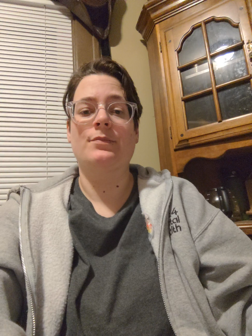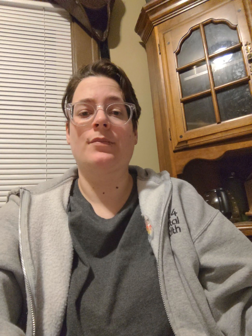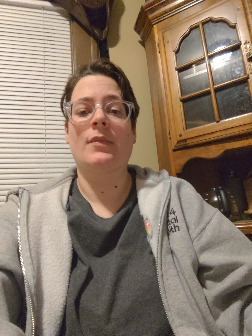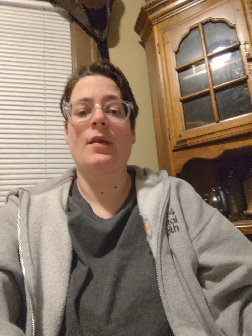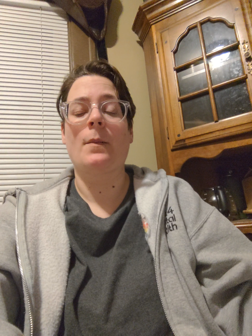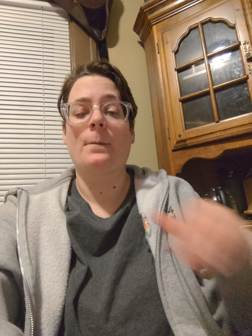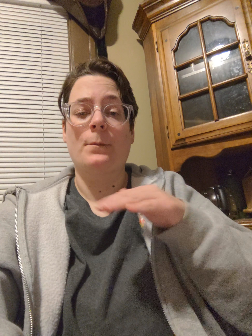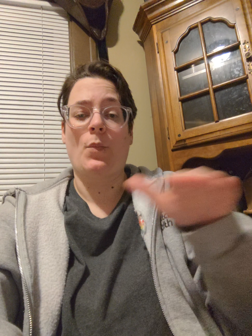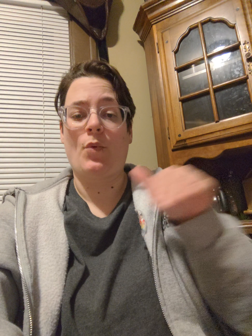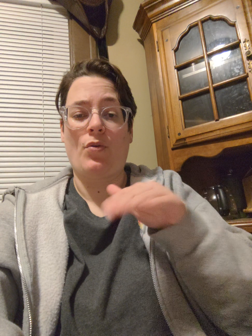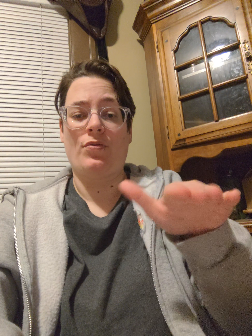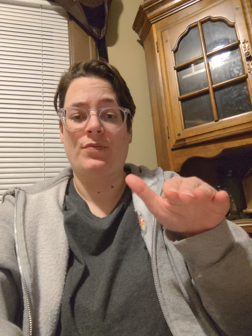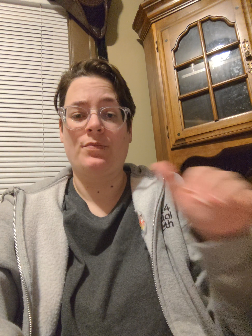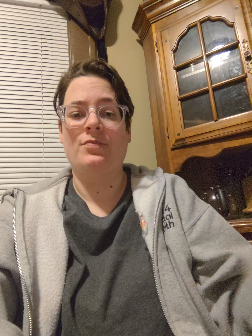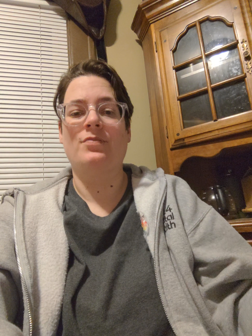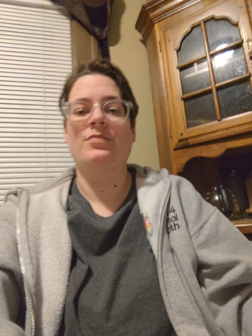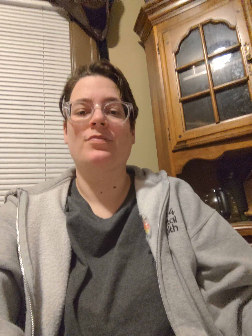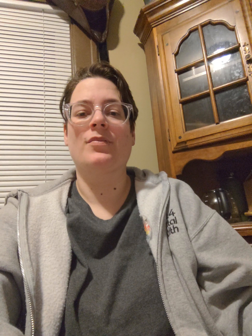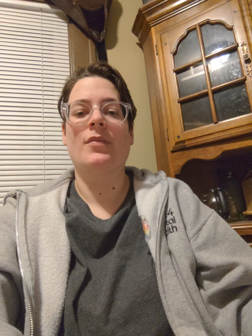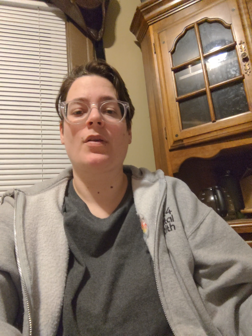pool